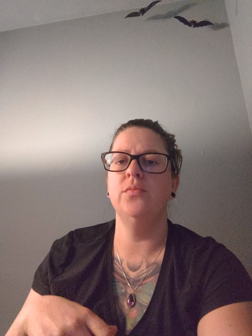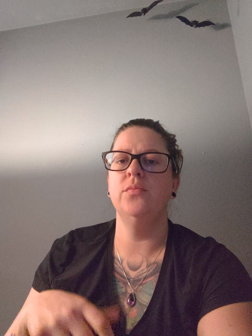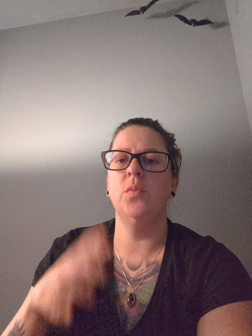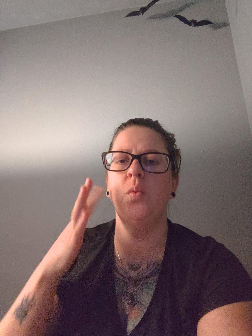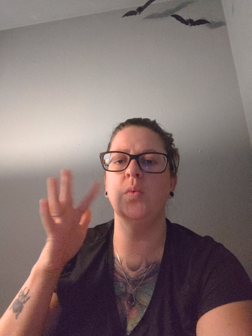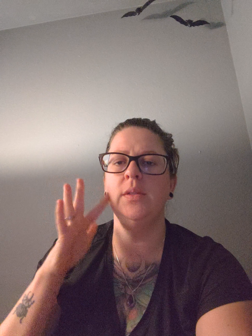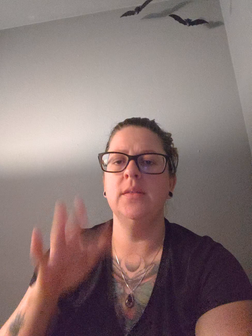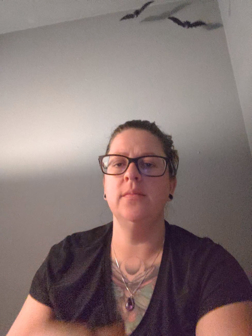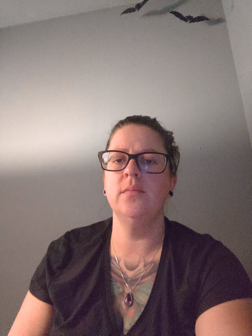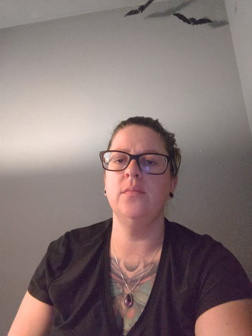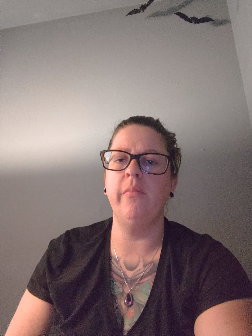noisy